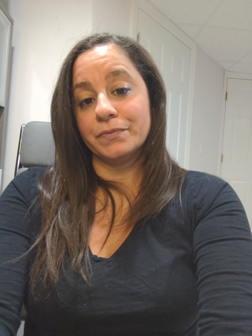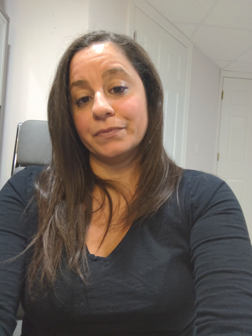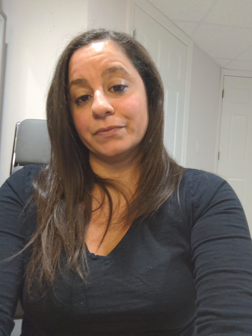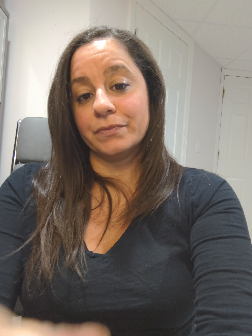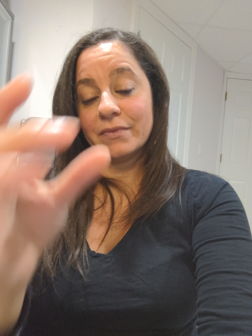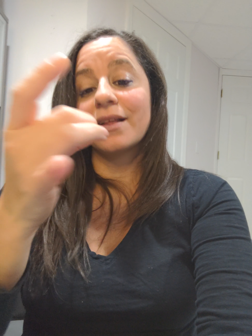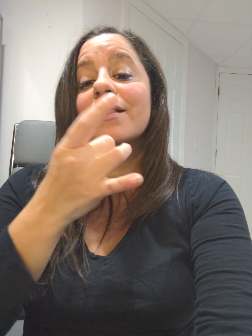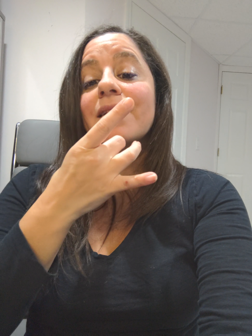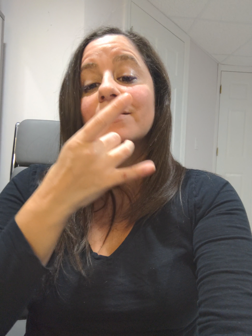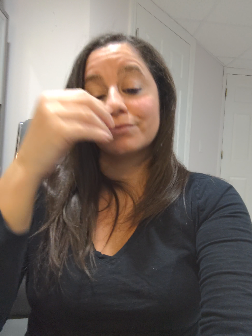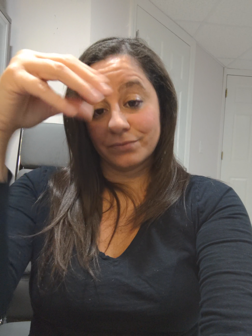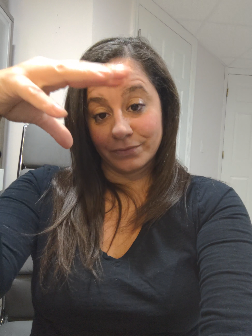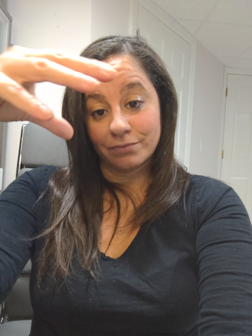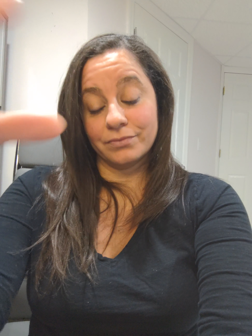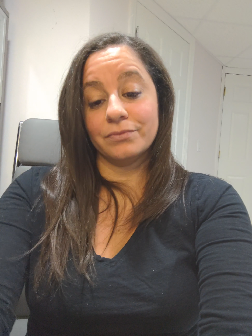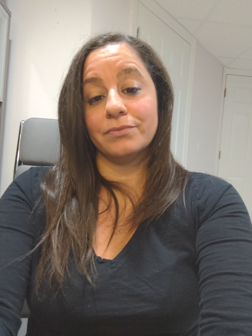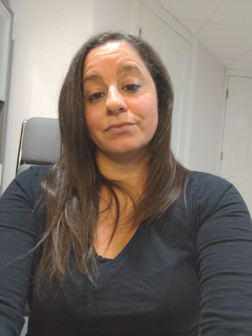lamp